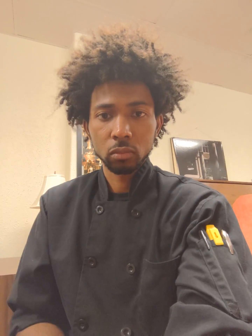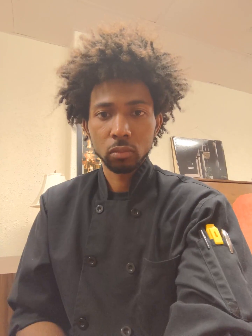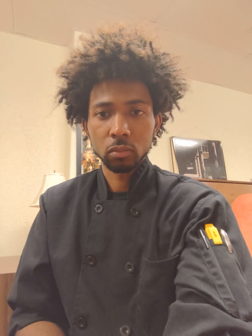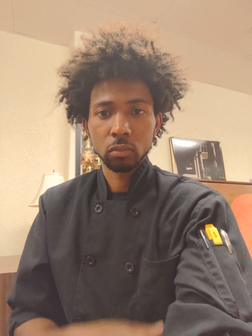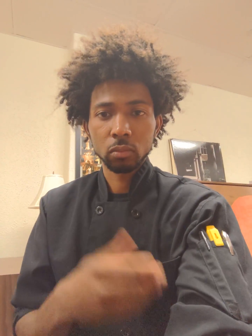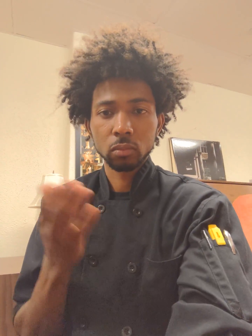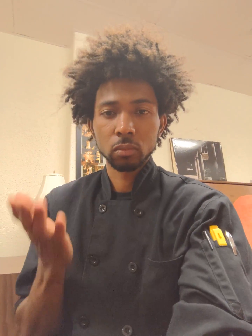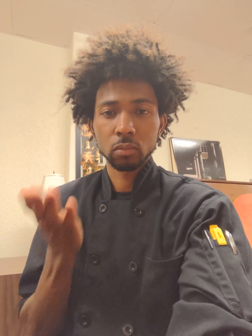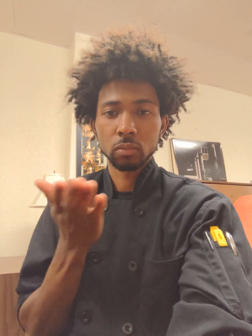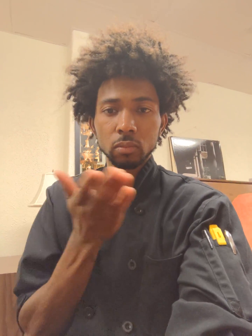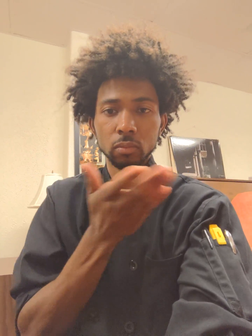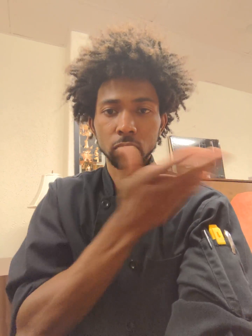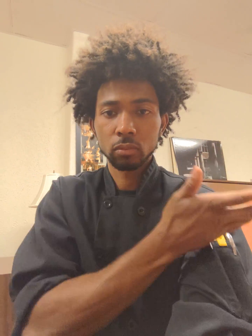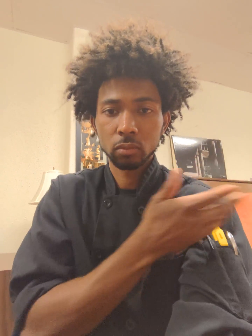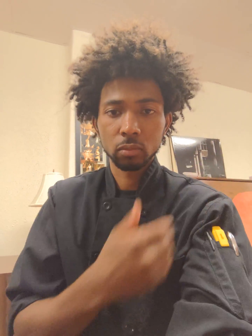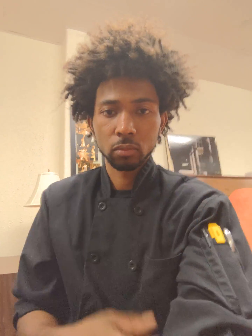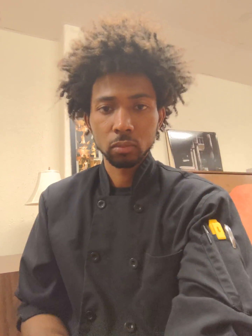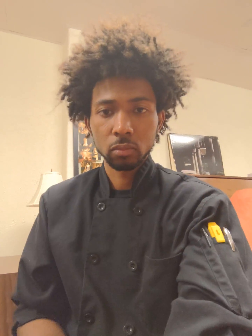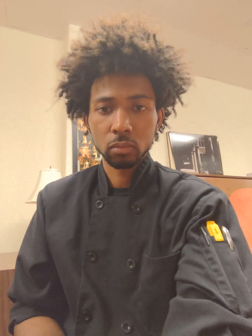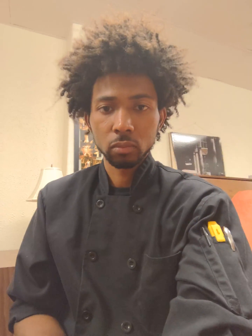carry